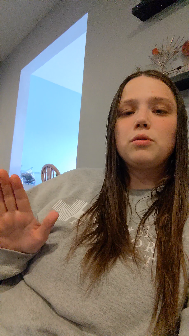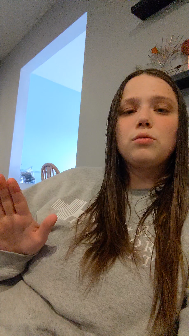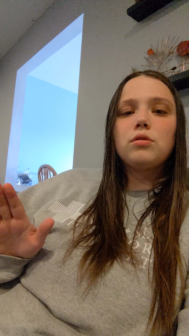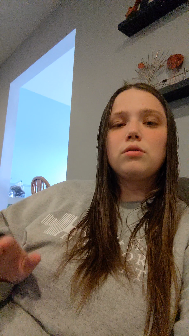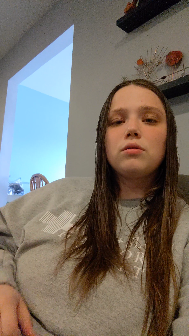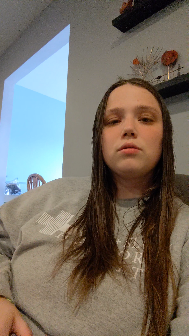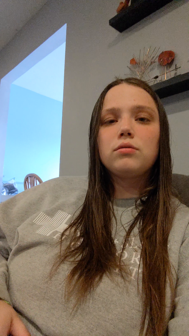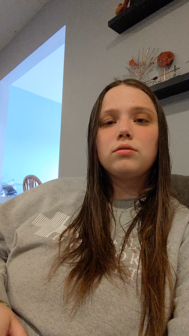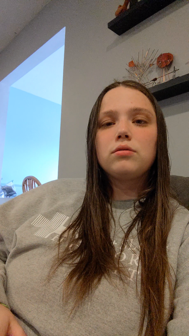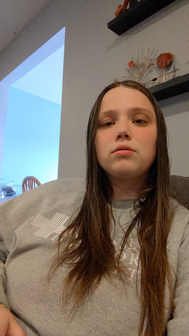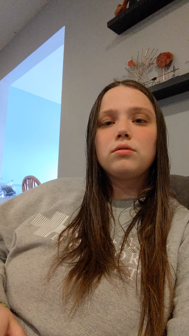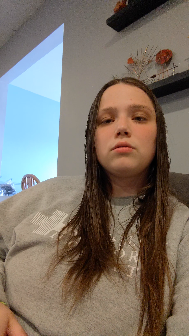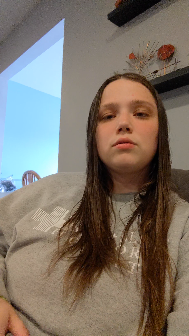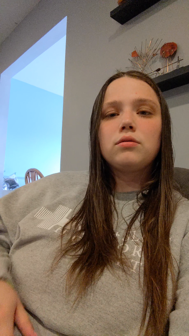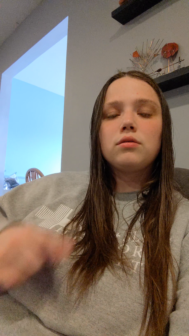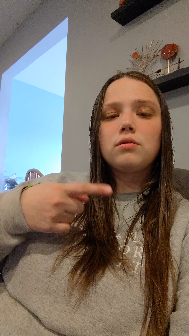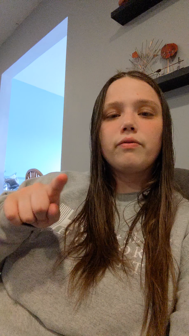knife